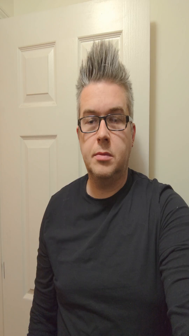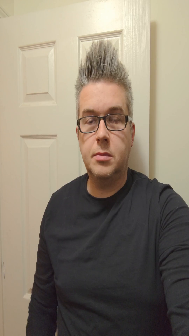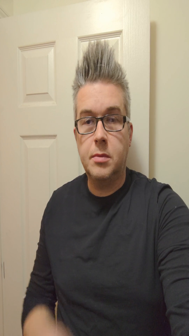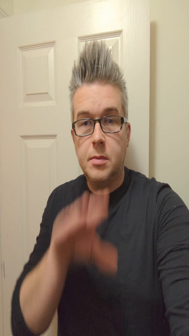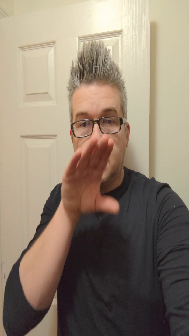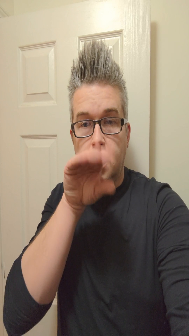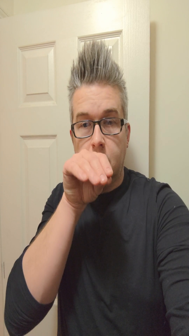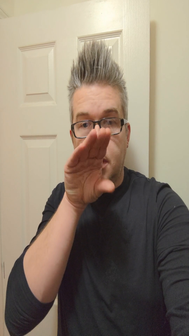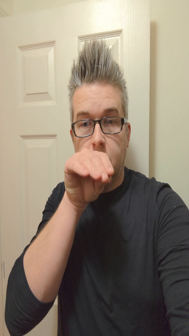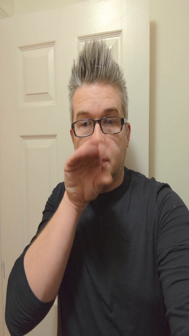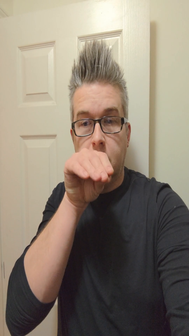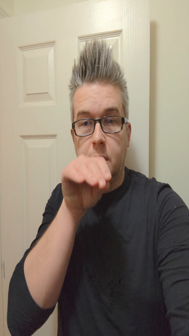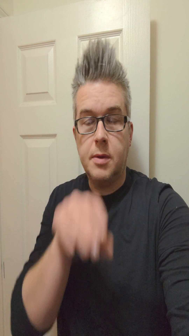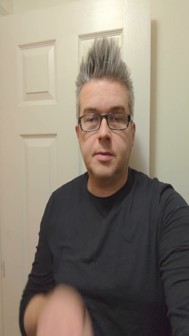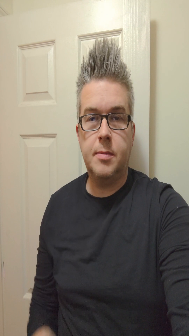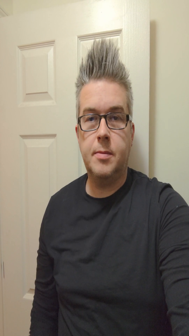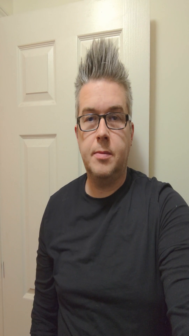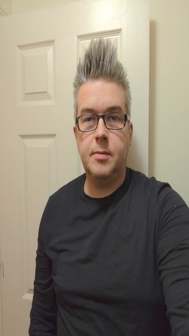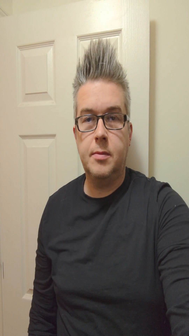goose